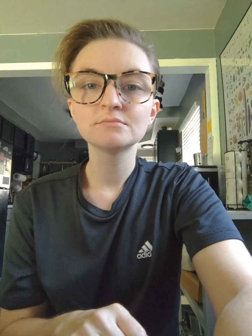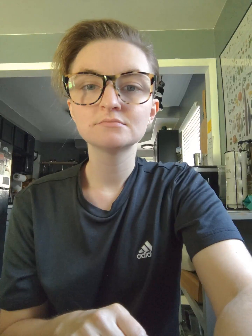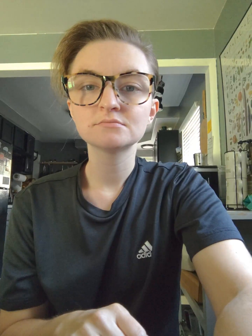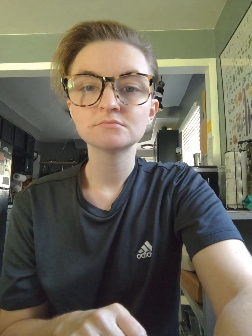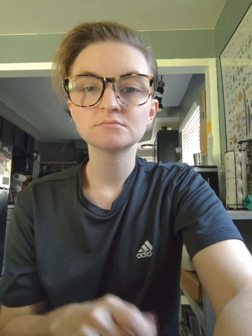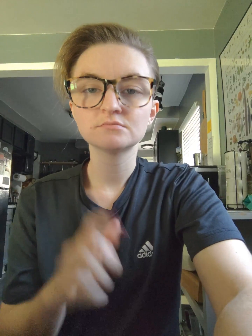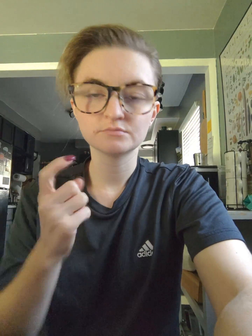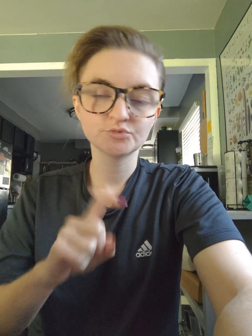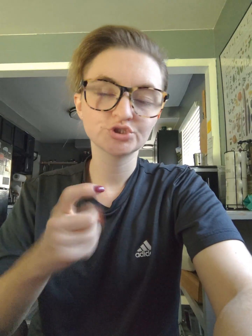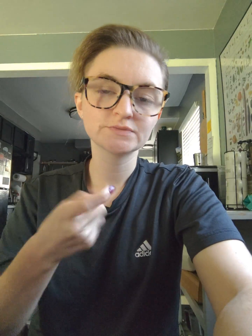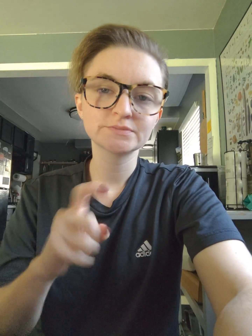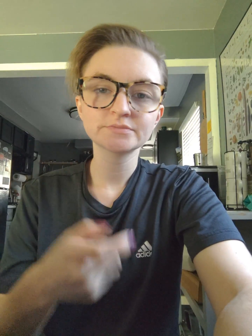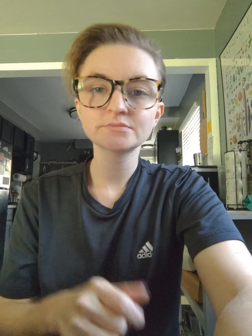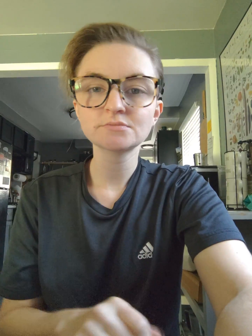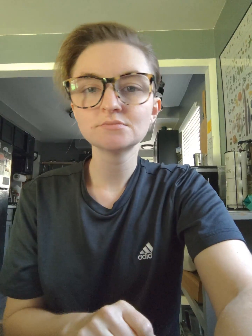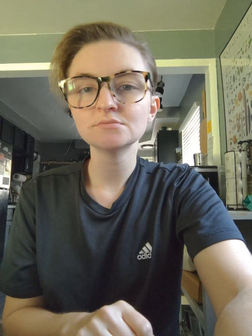friend